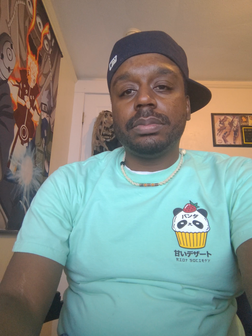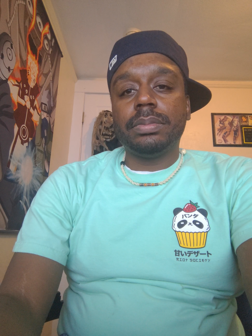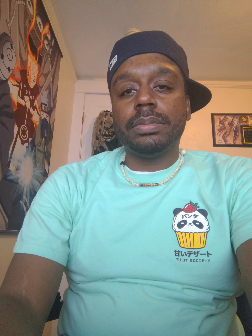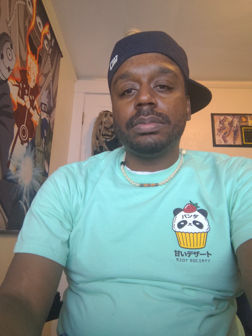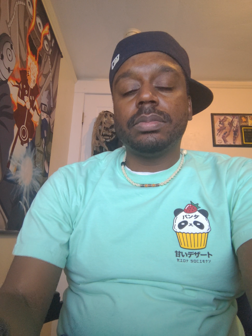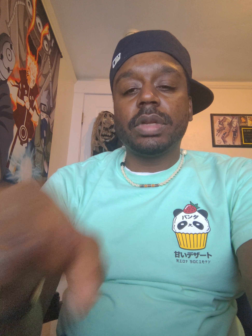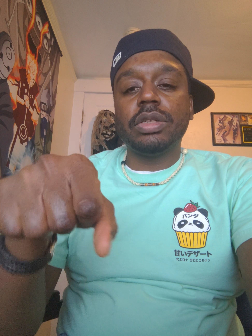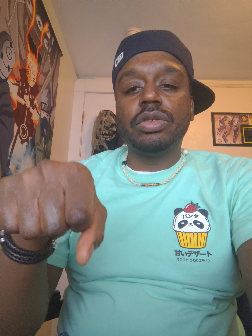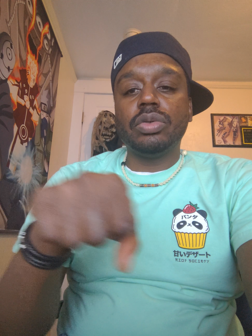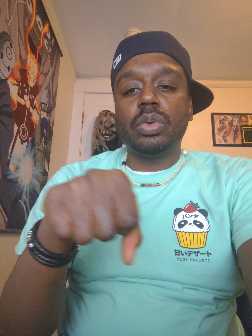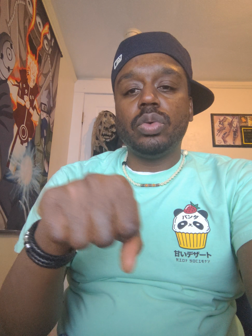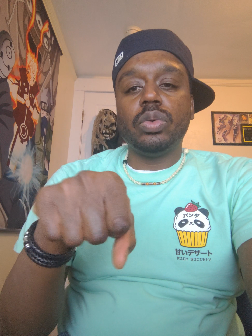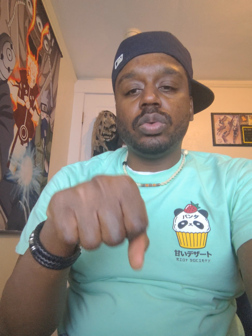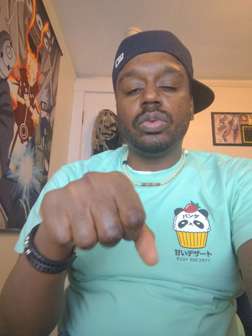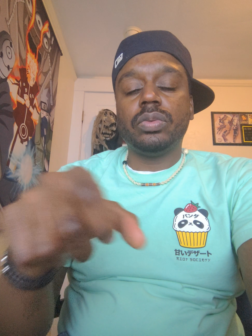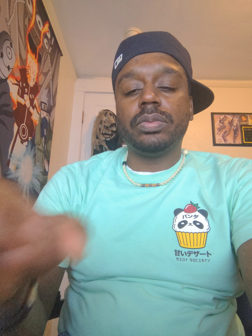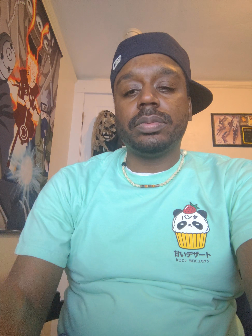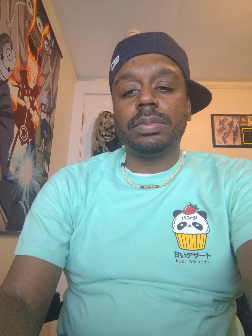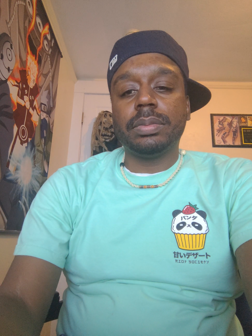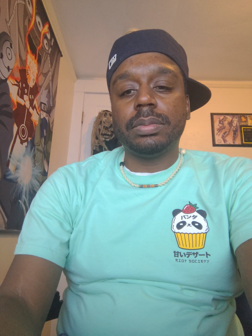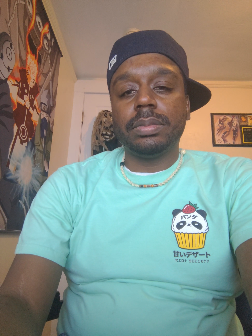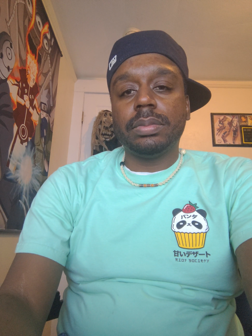shoe